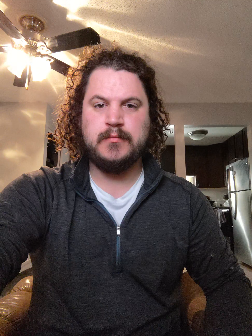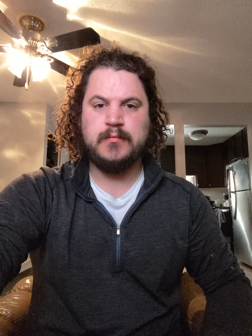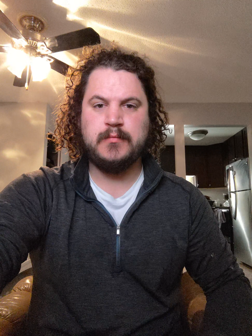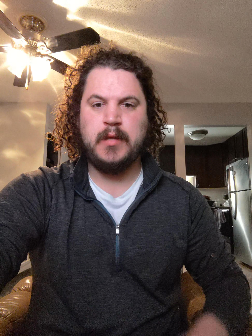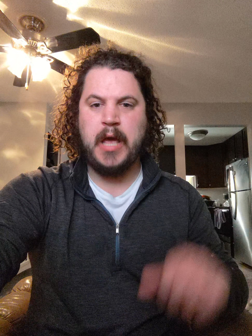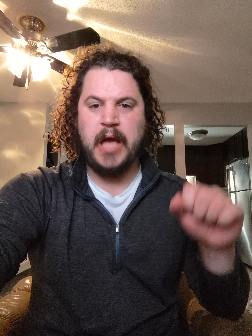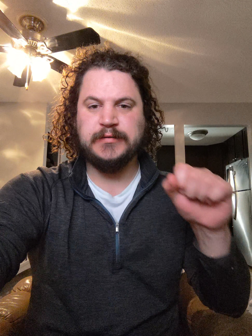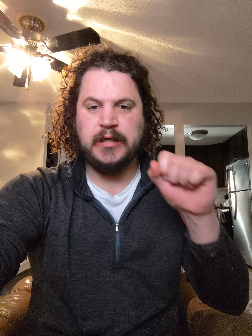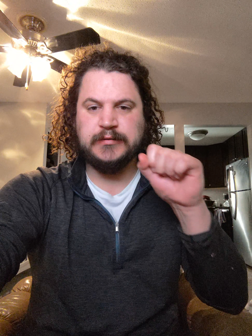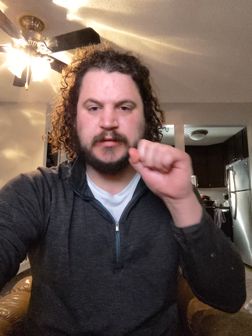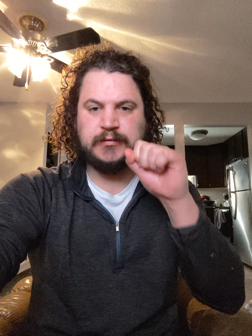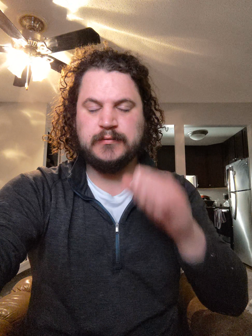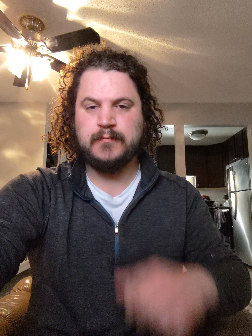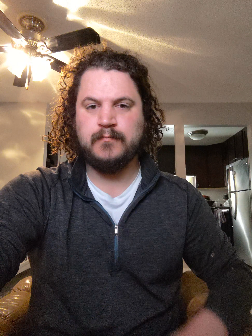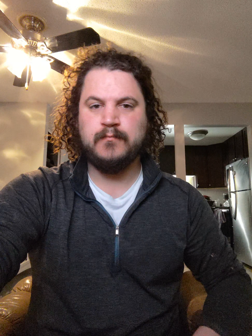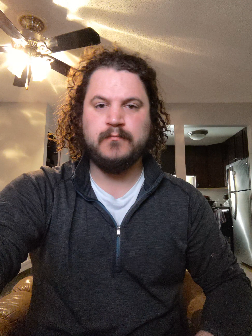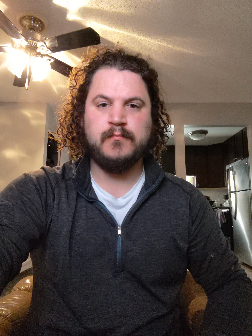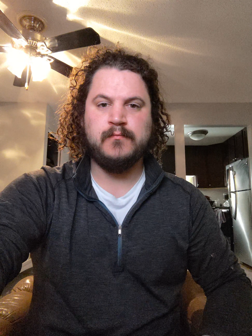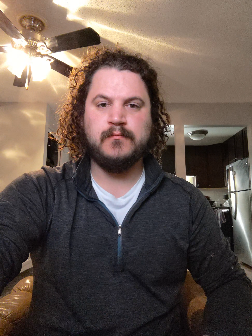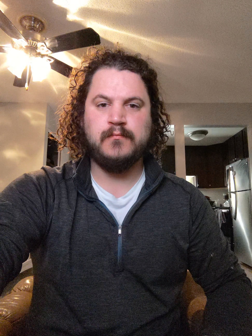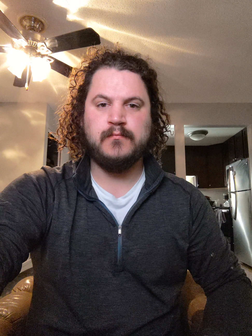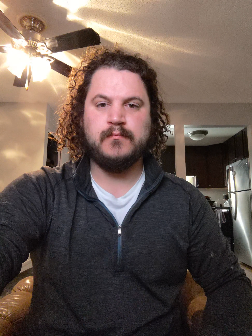carrot